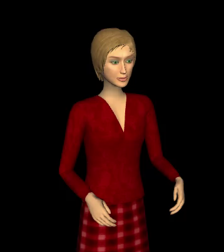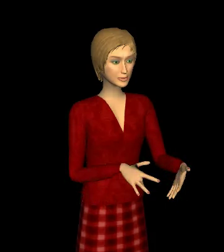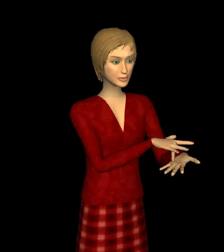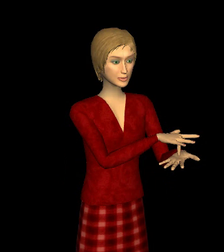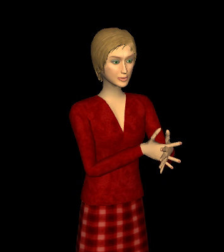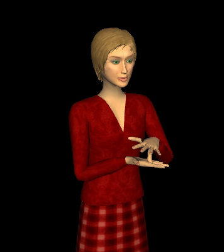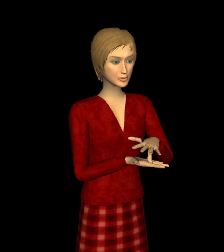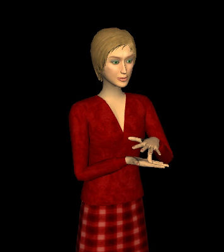كل شيء